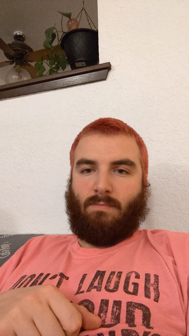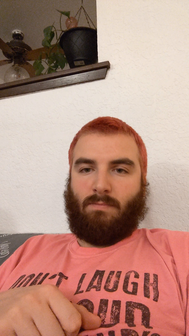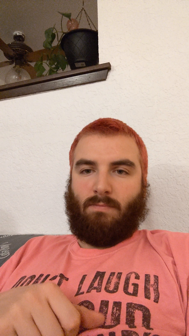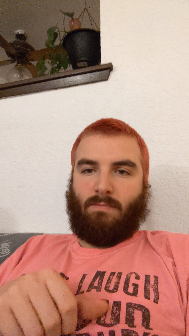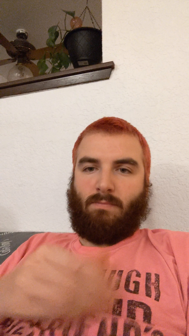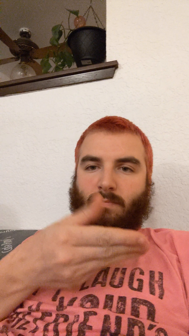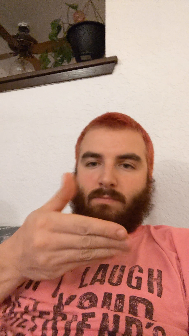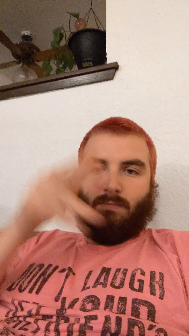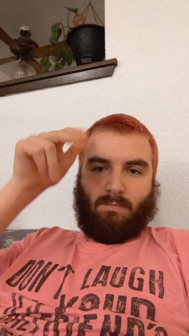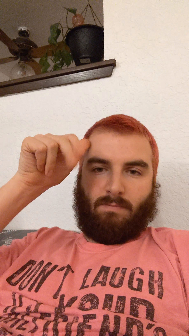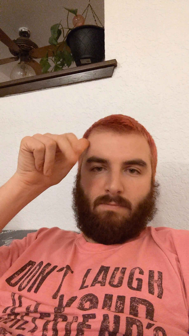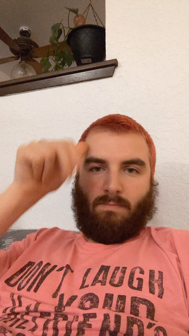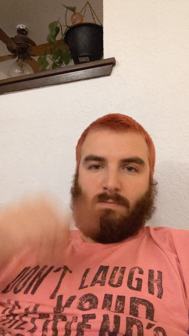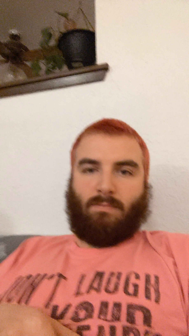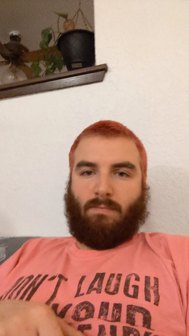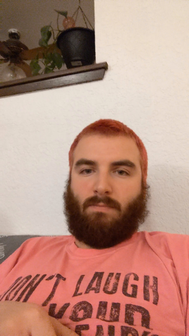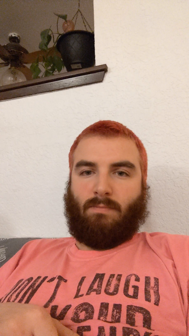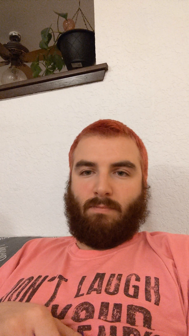pony